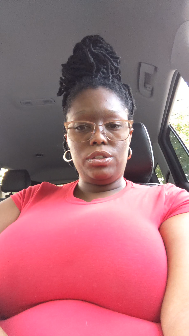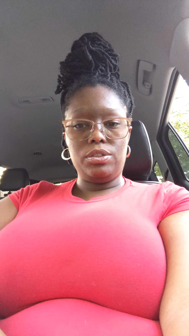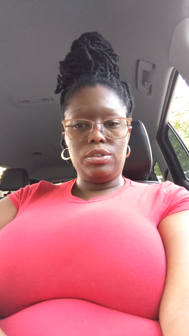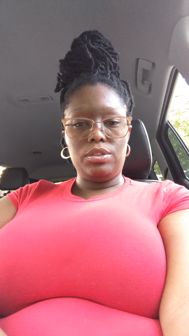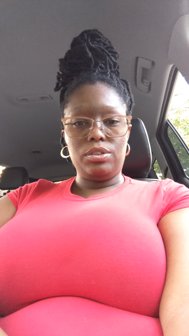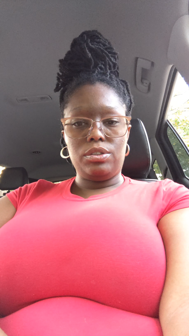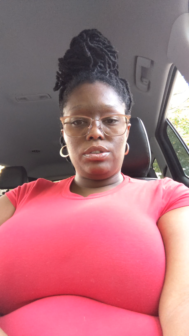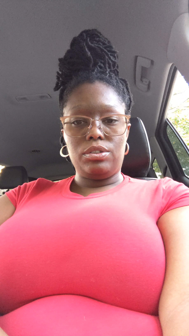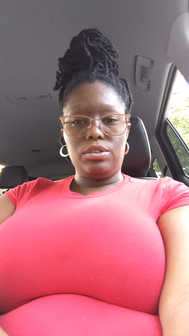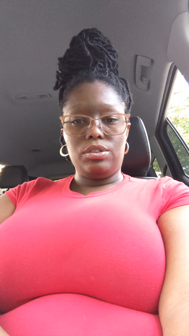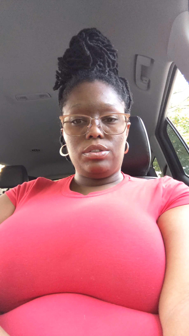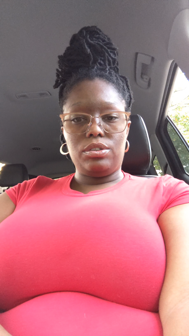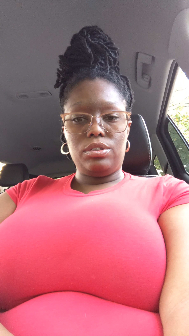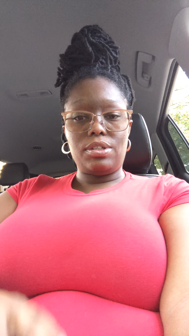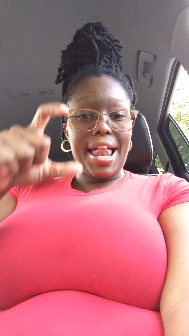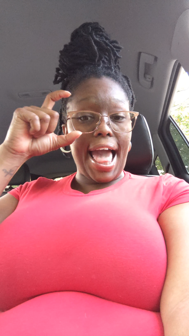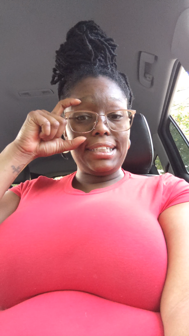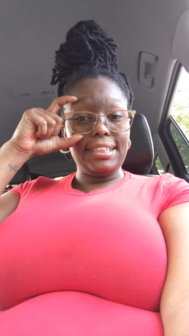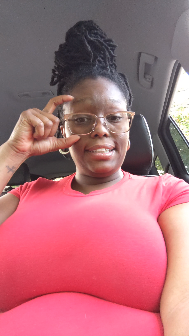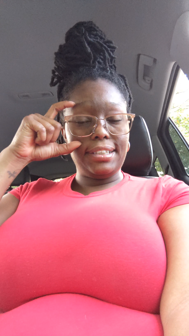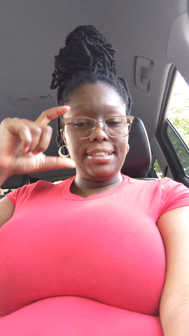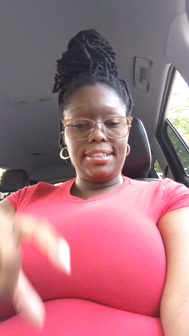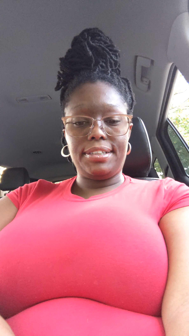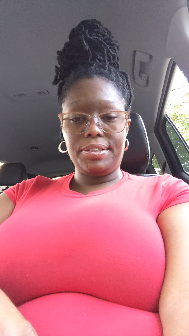glasses